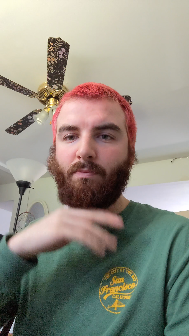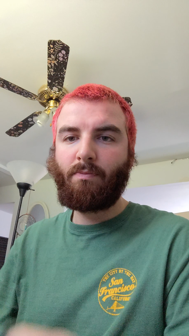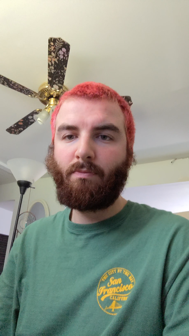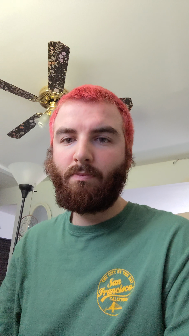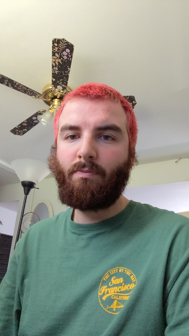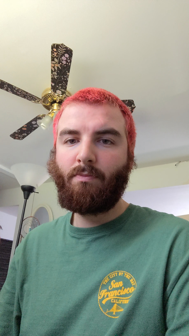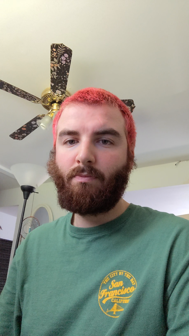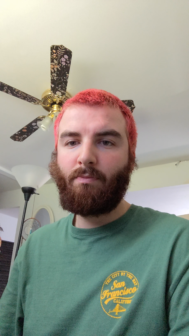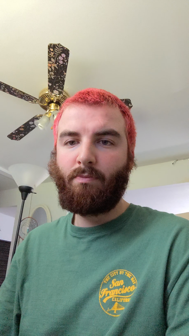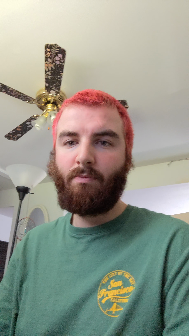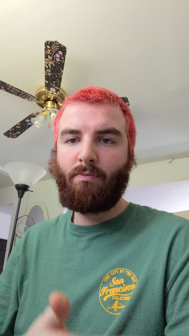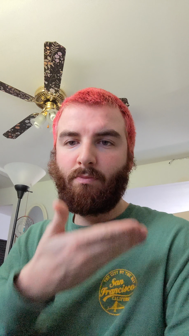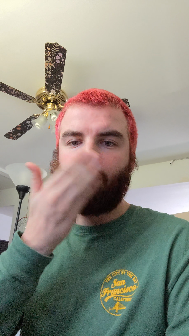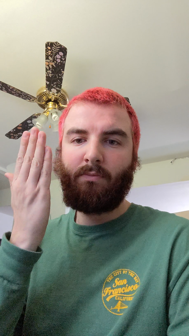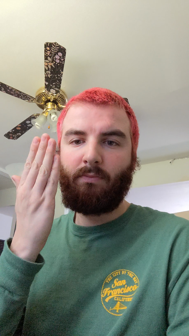all gone